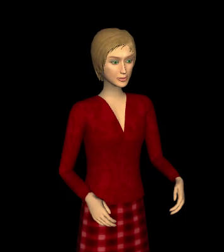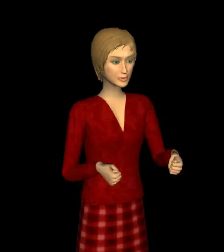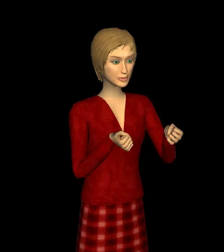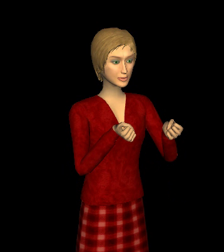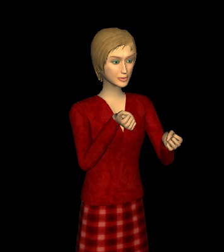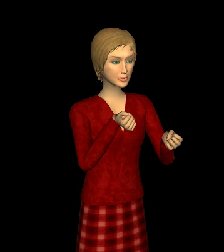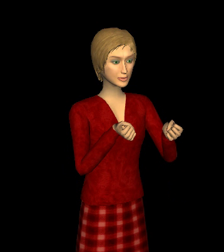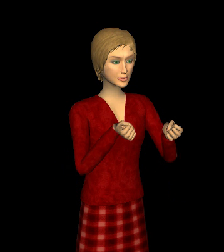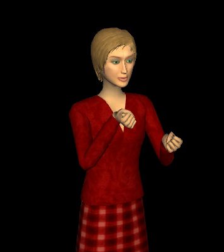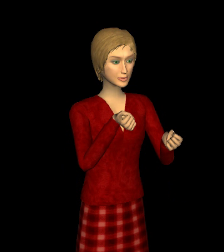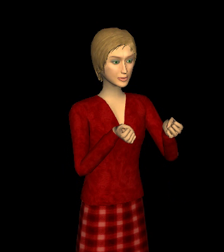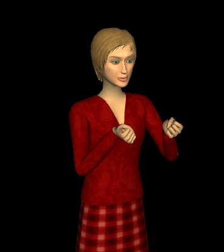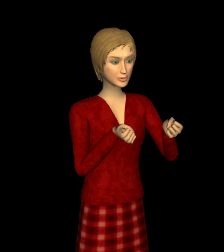قيادة